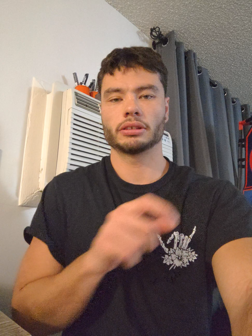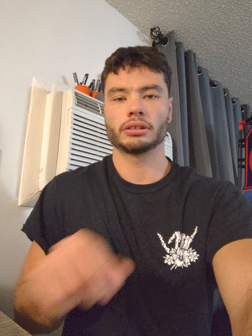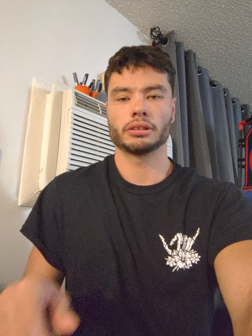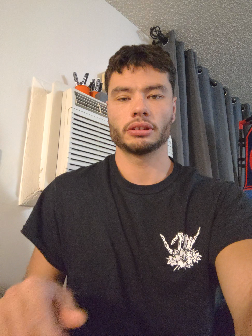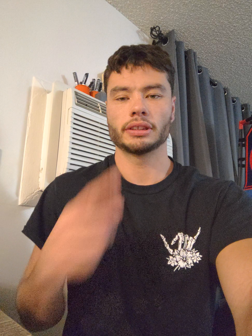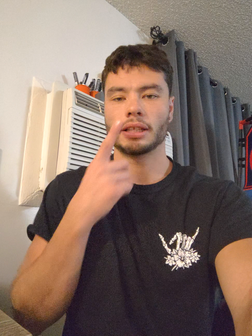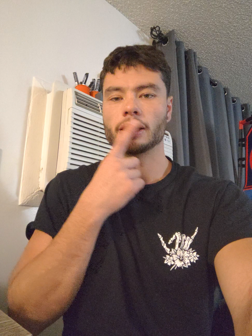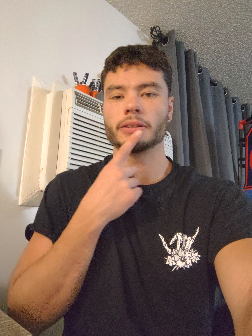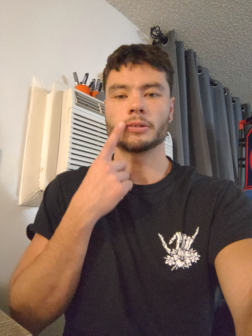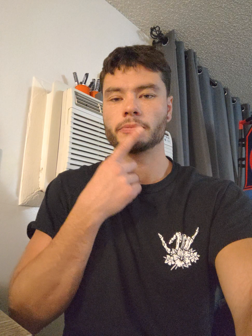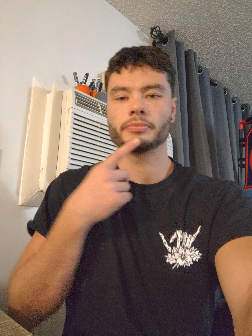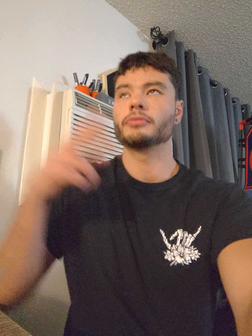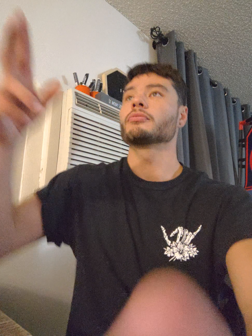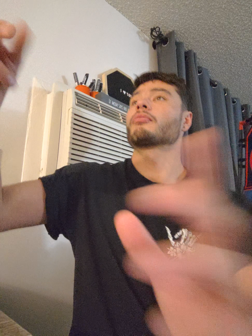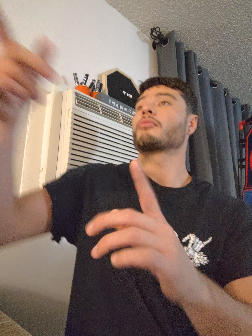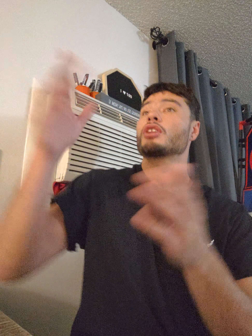lips